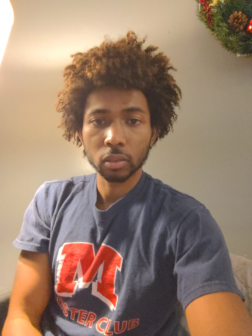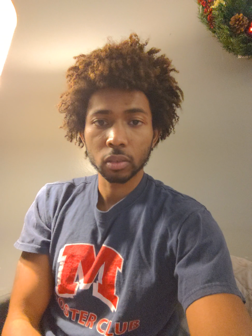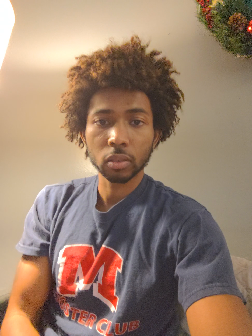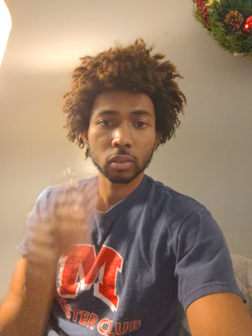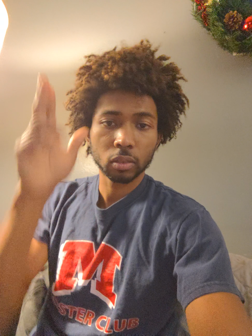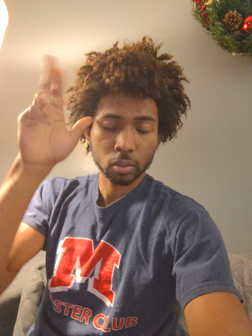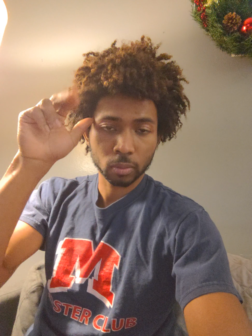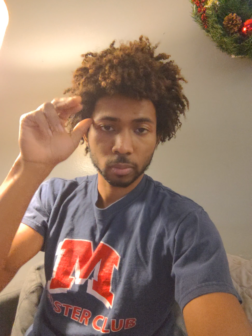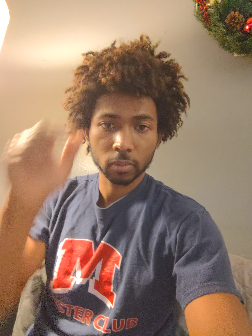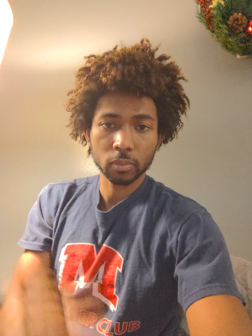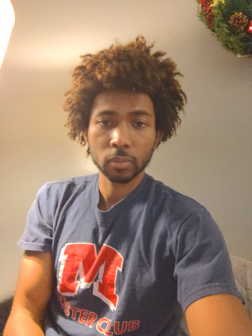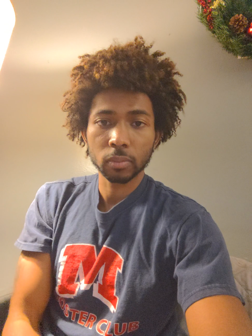horse